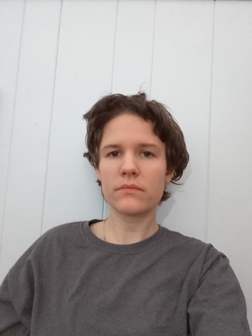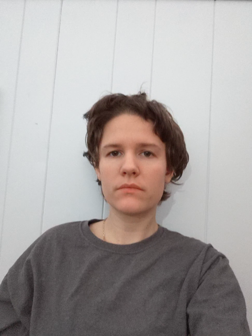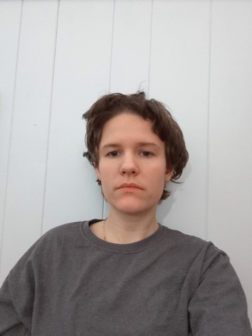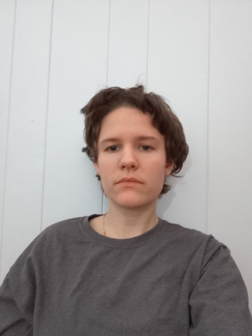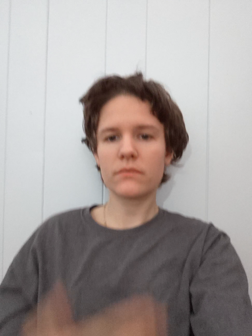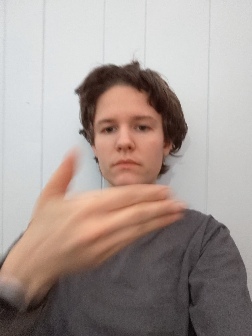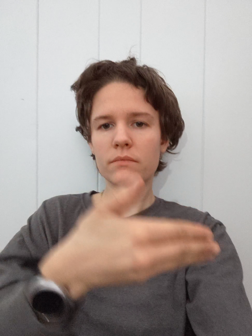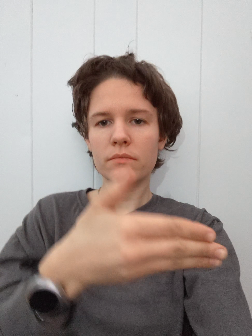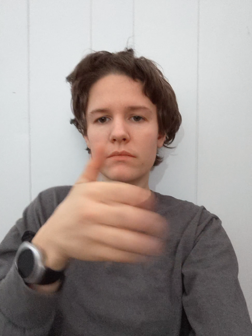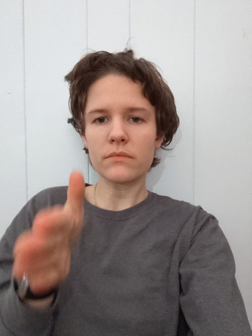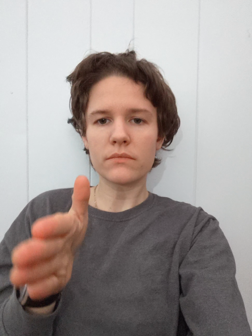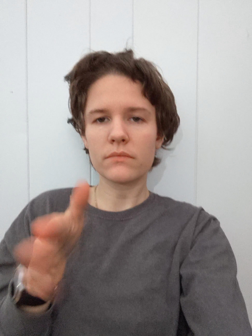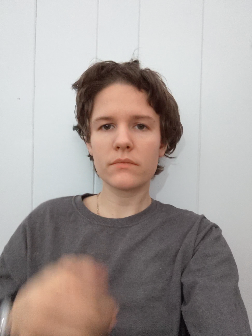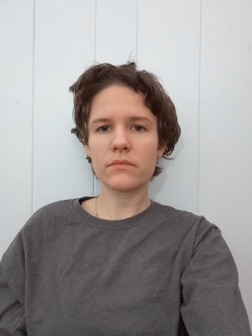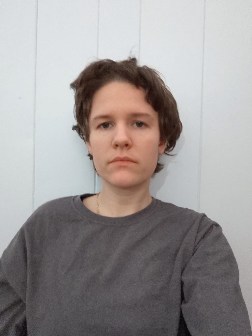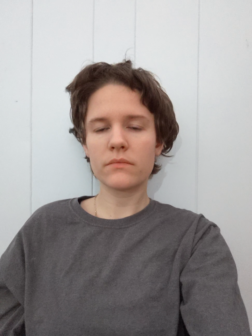room